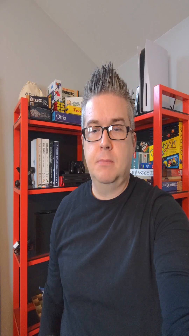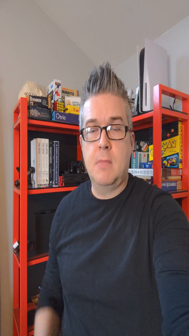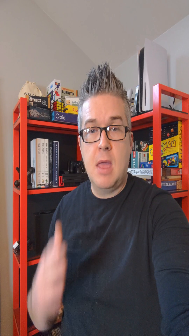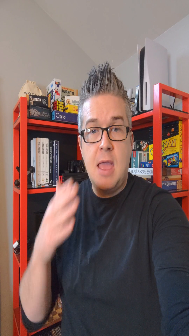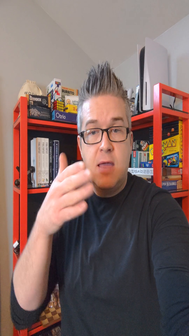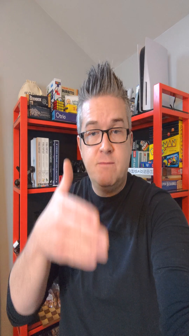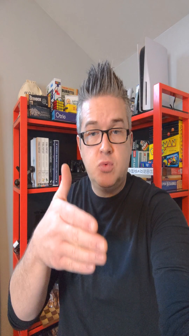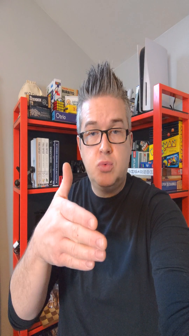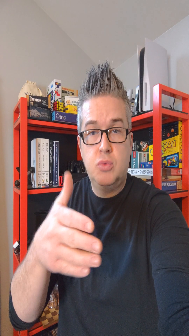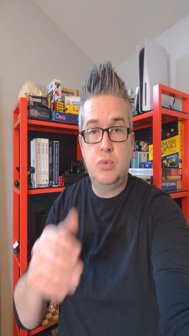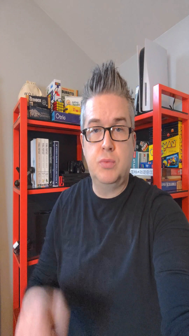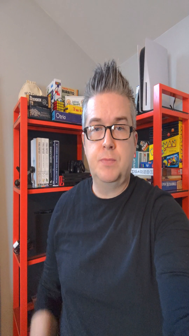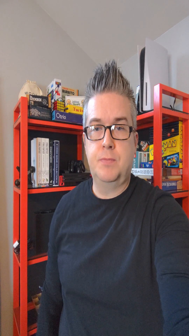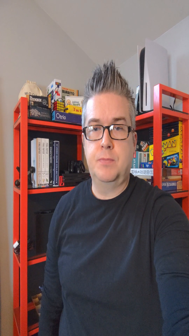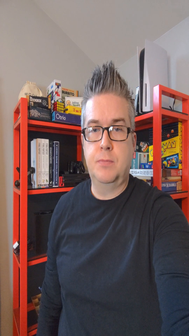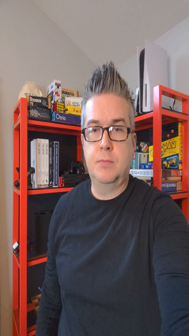after